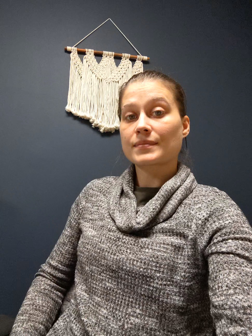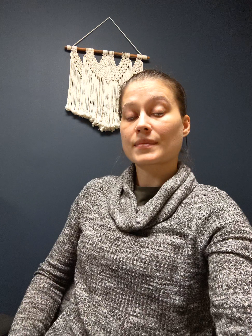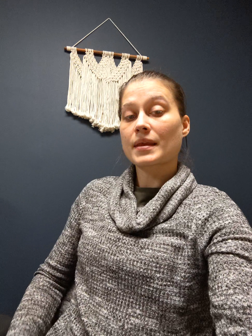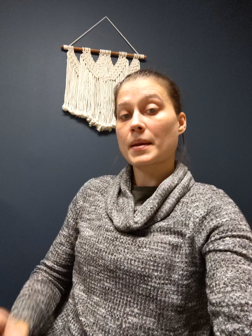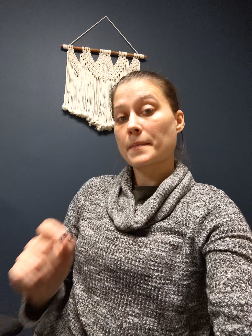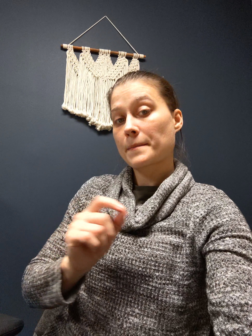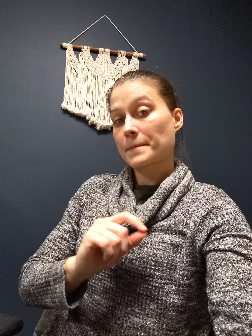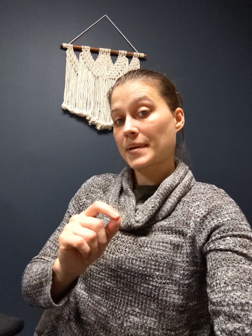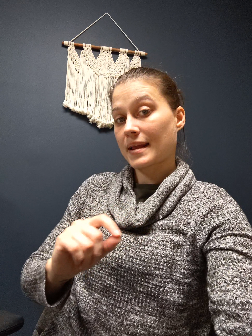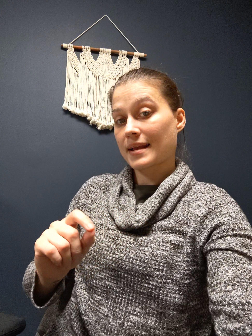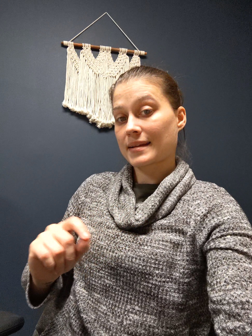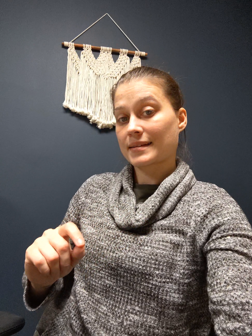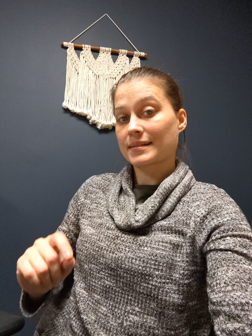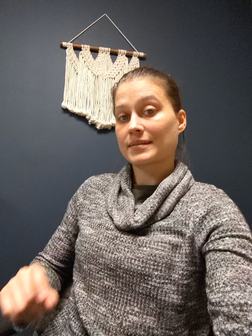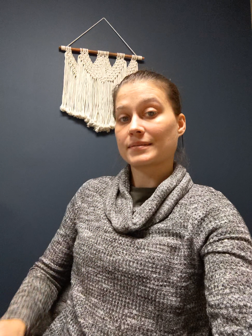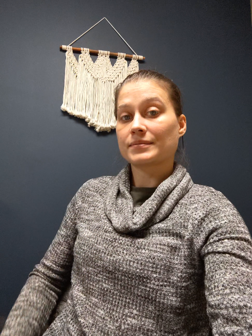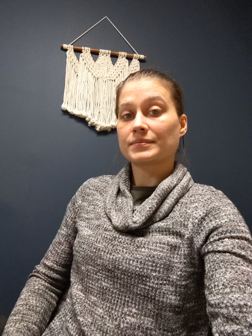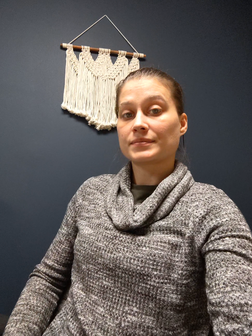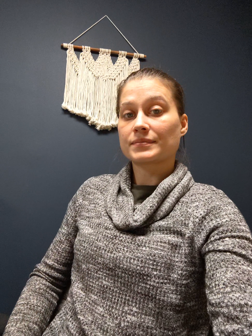pen